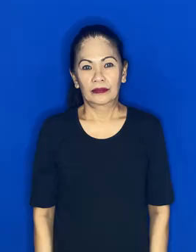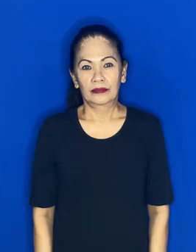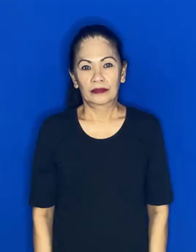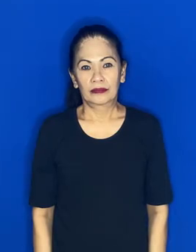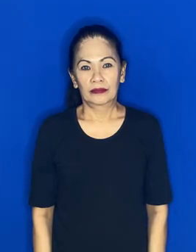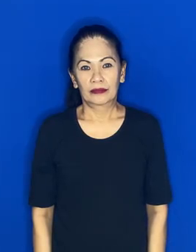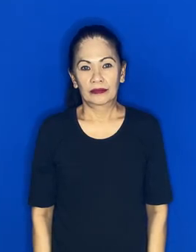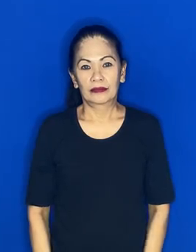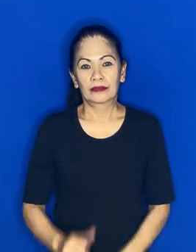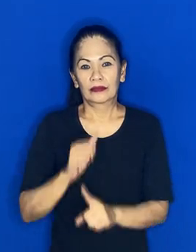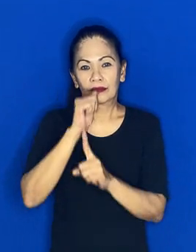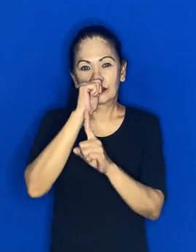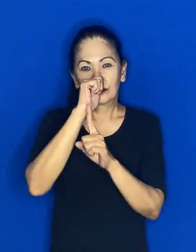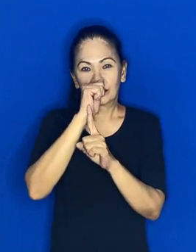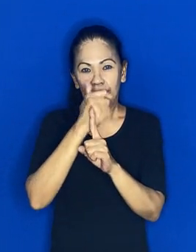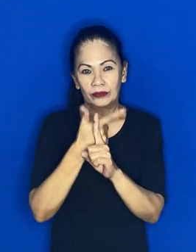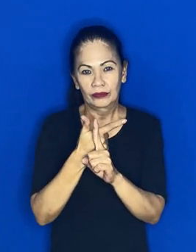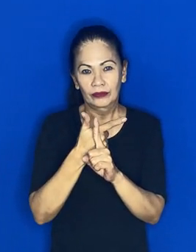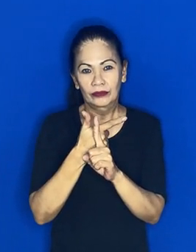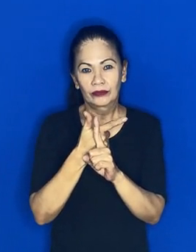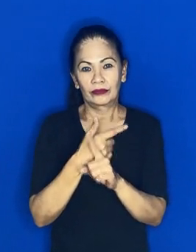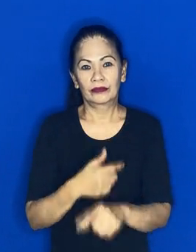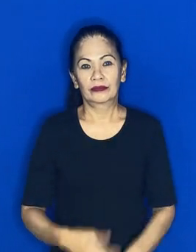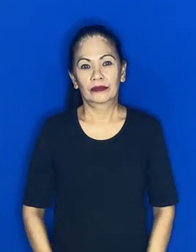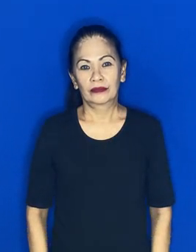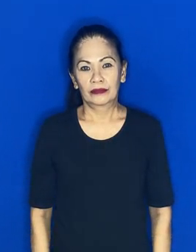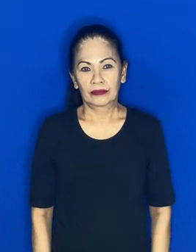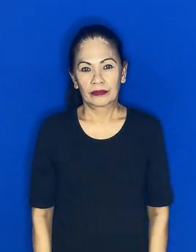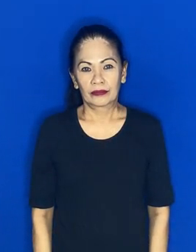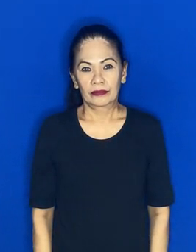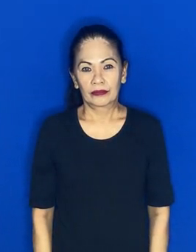august